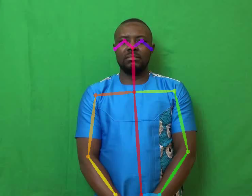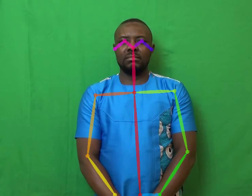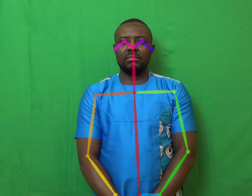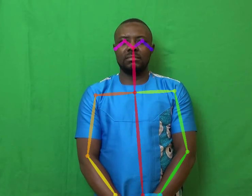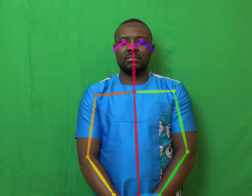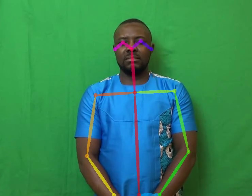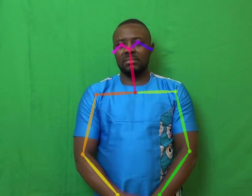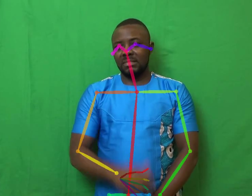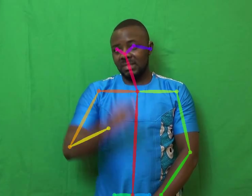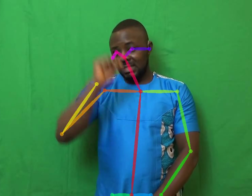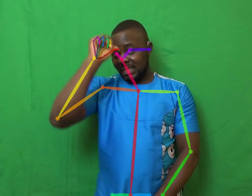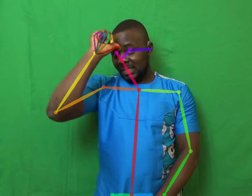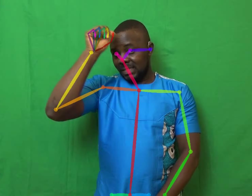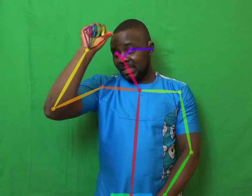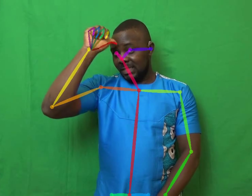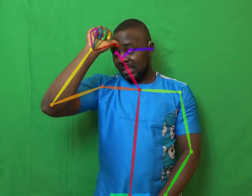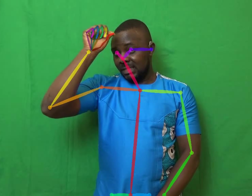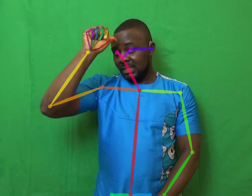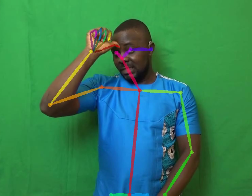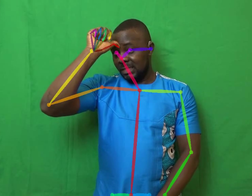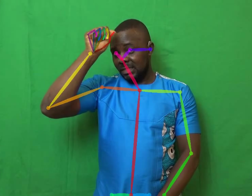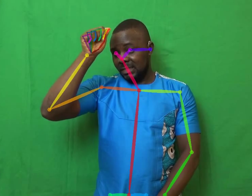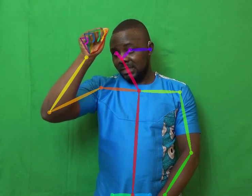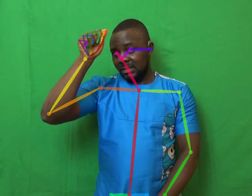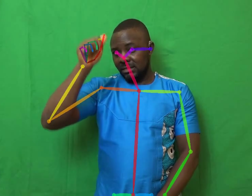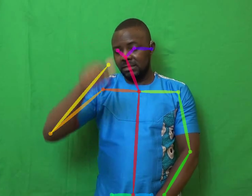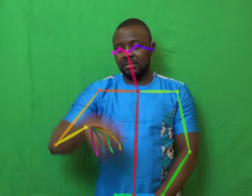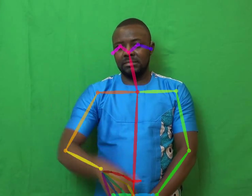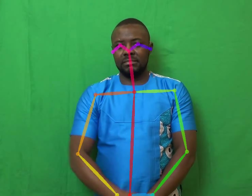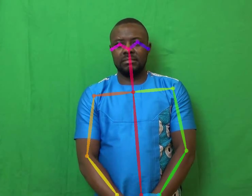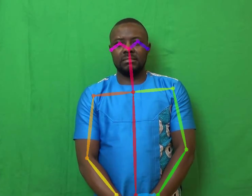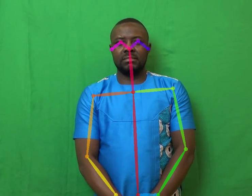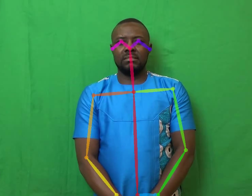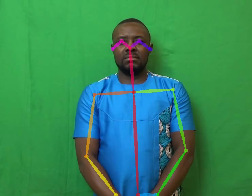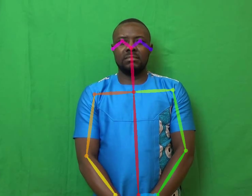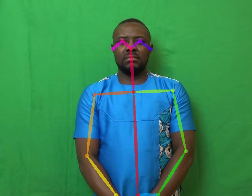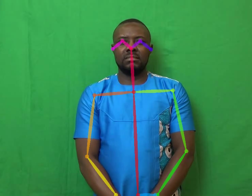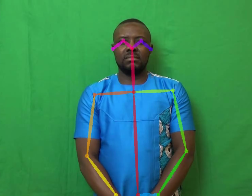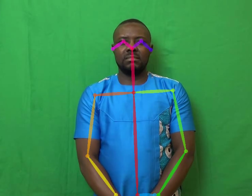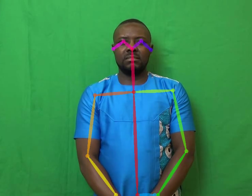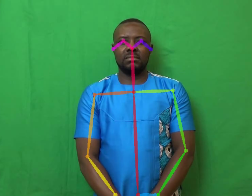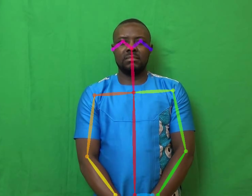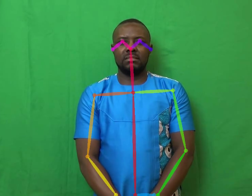India